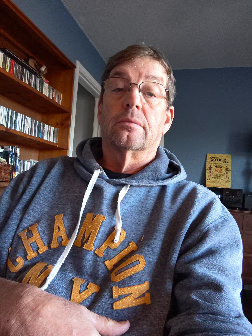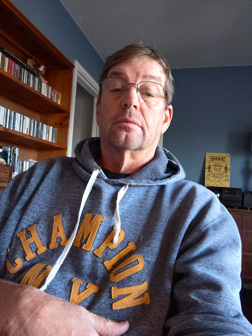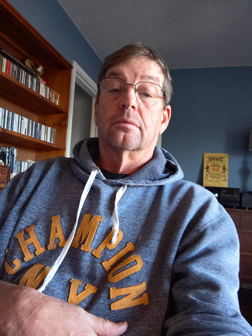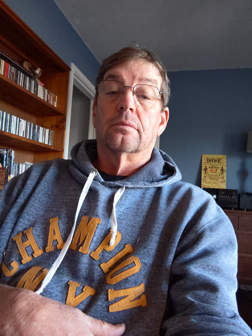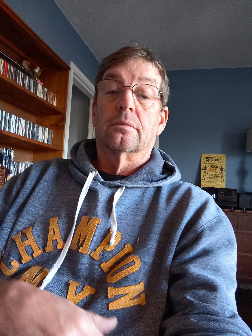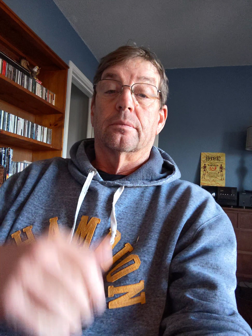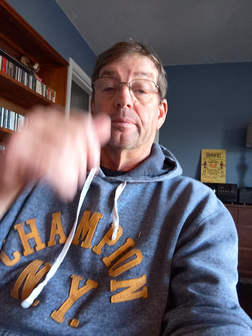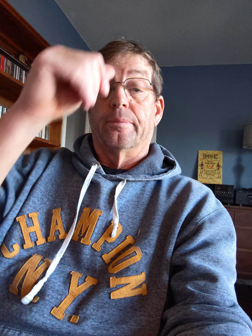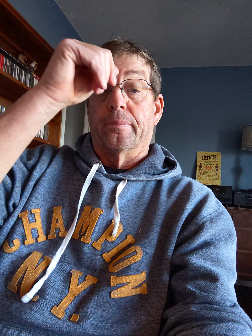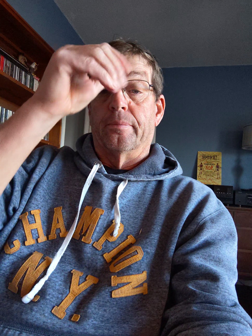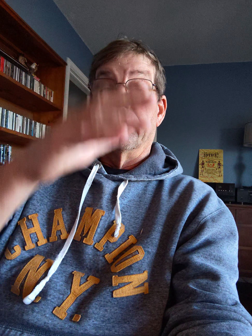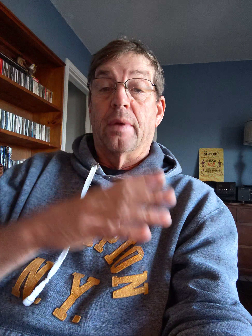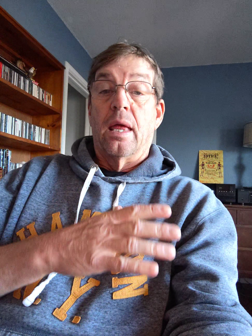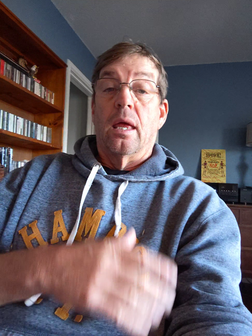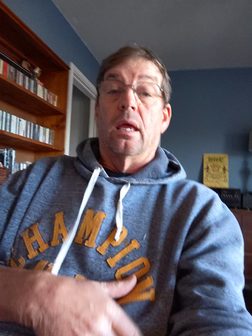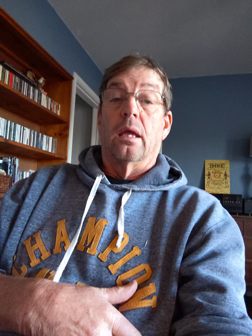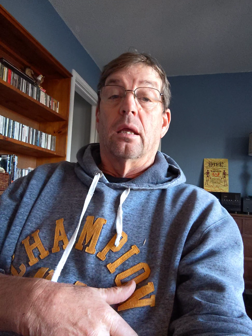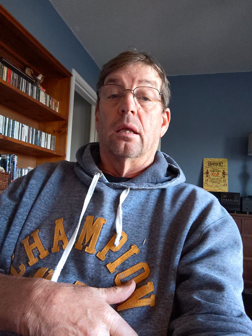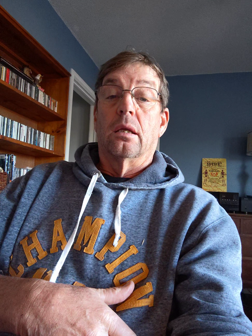man